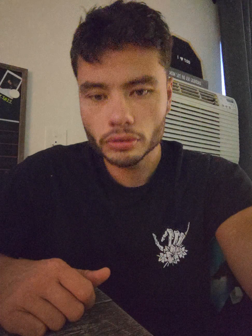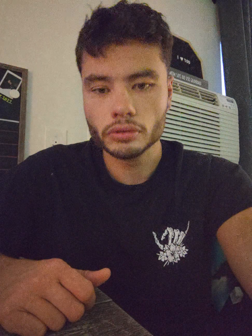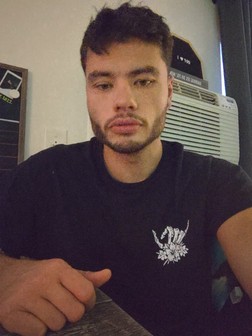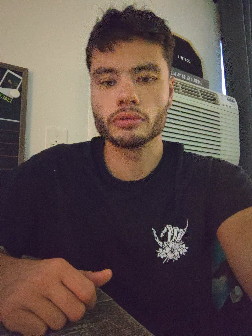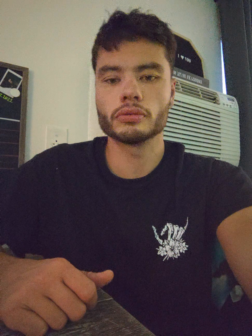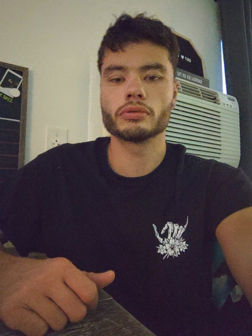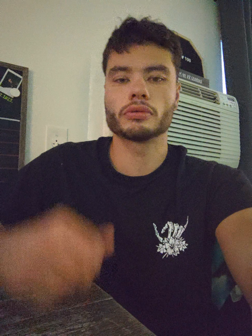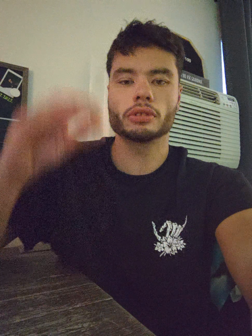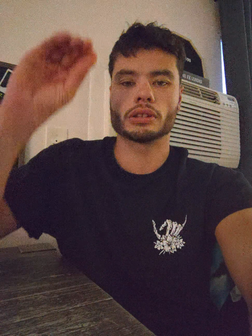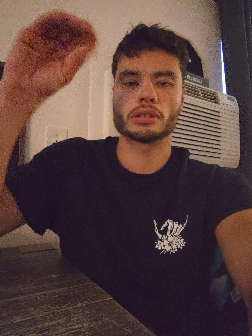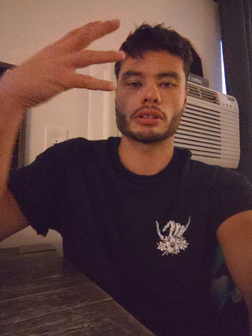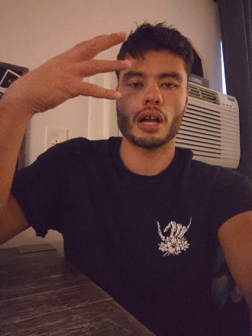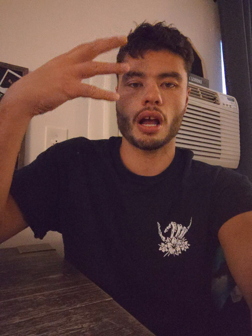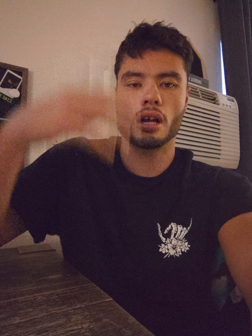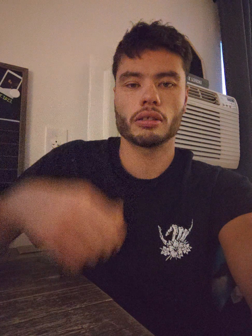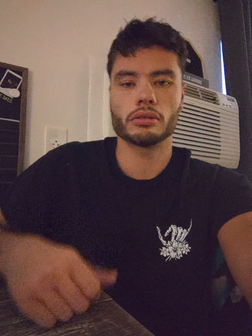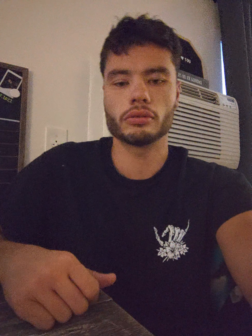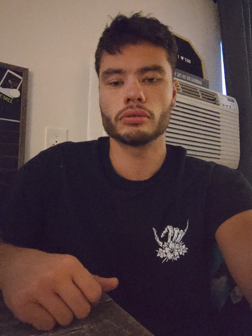sun